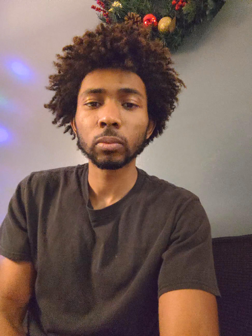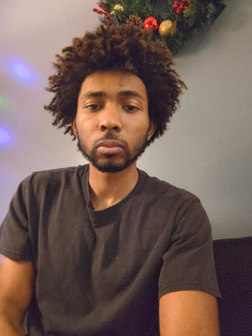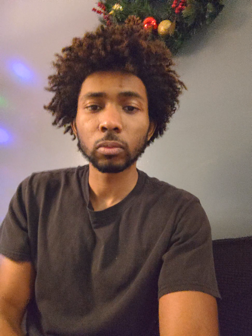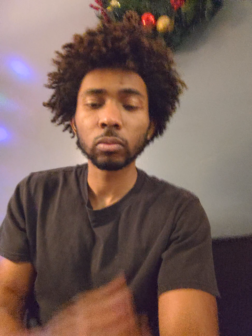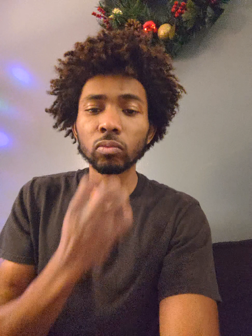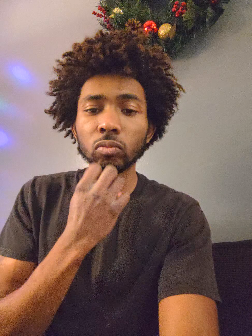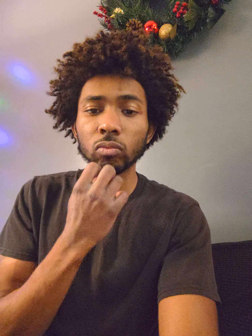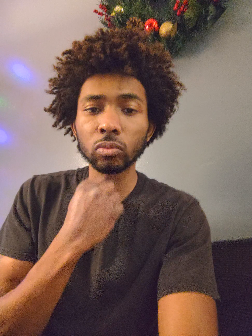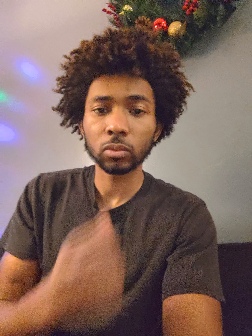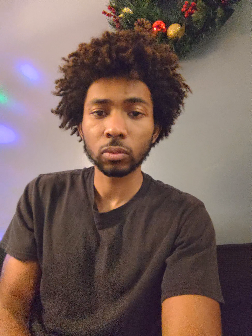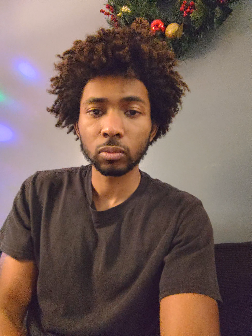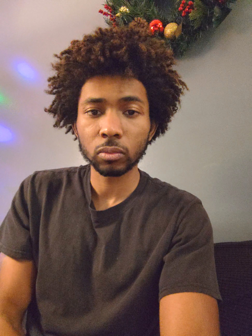underwear